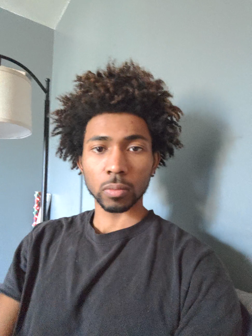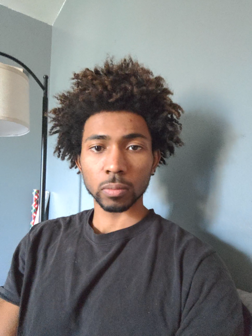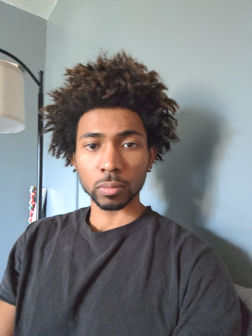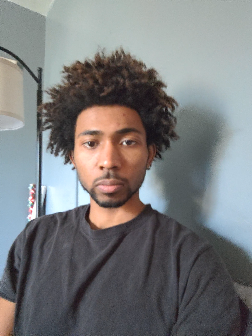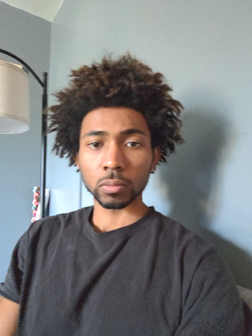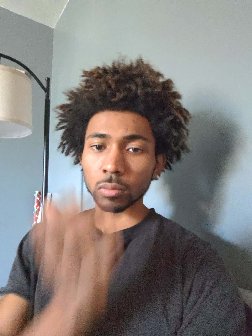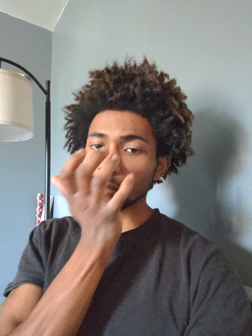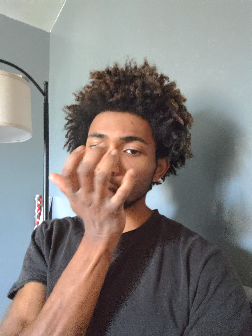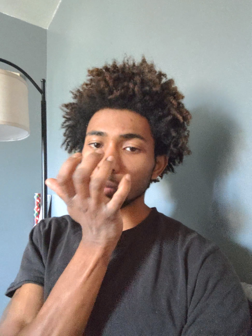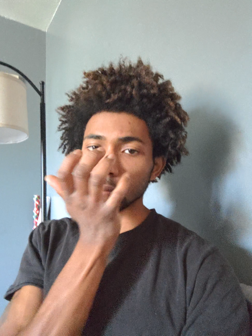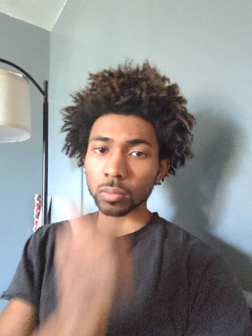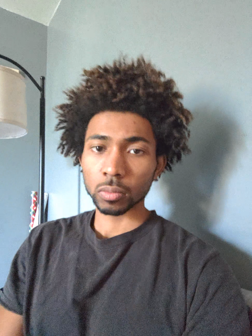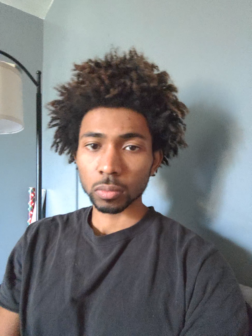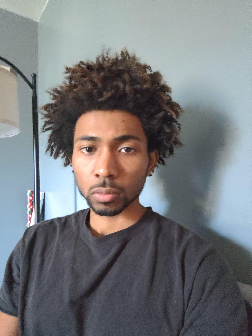grass